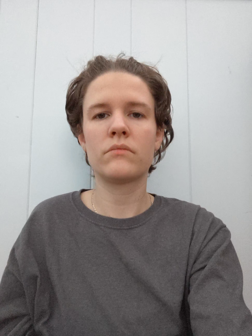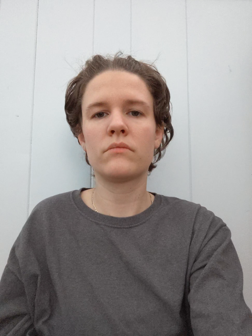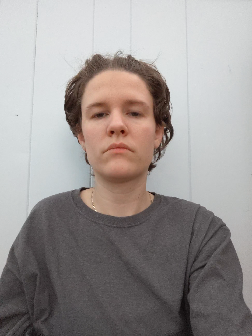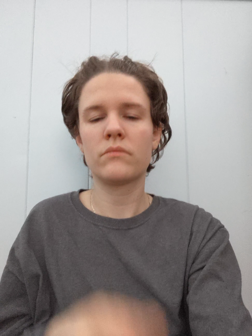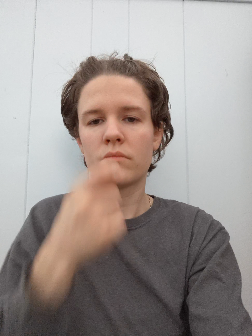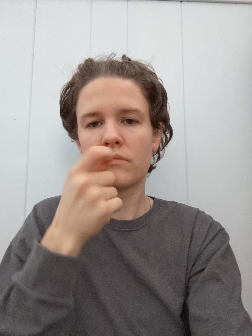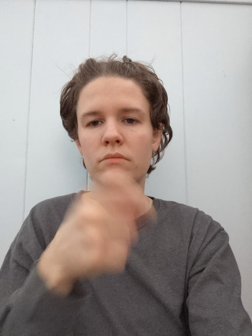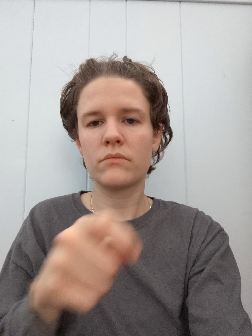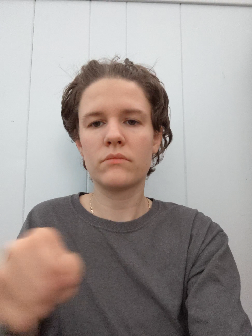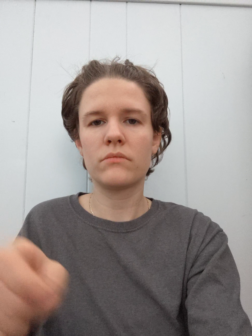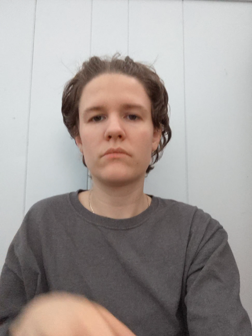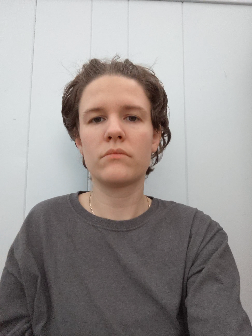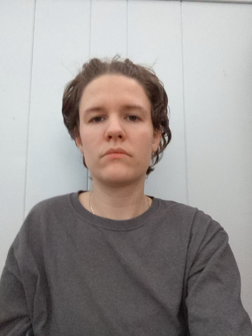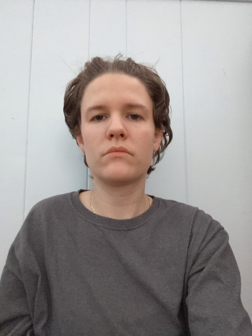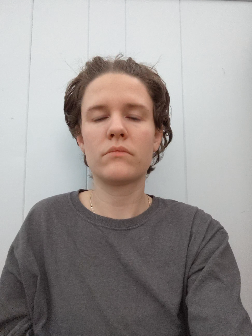pen